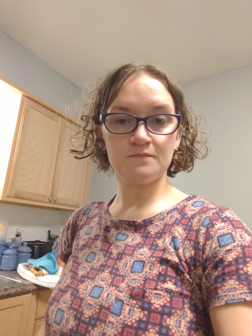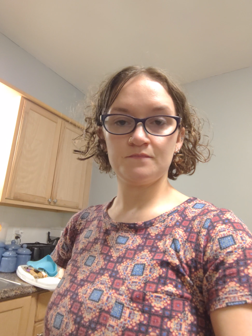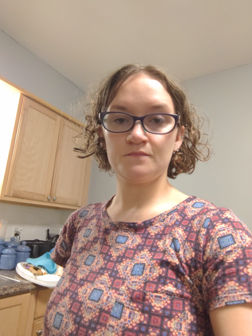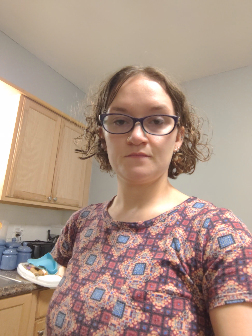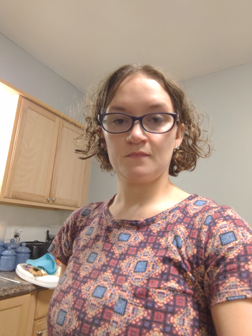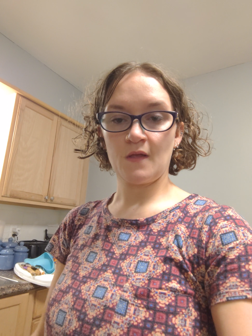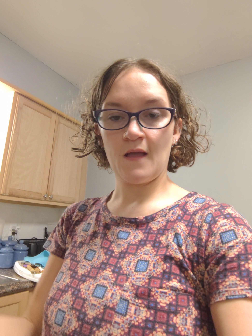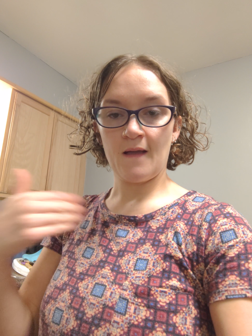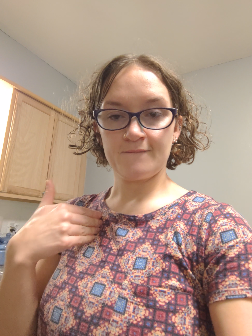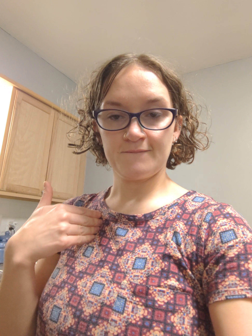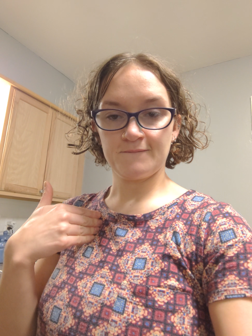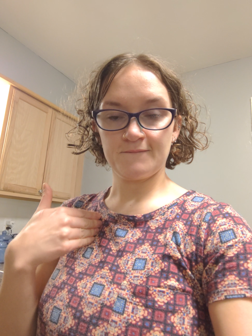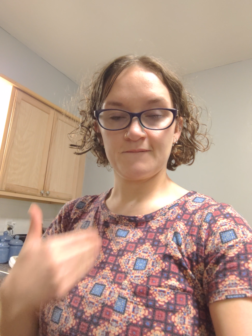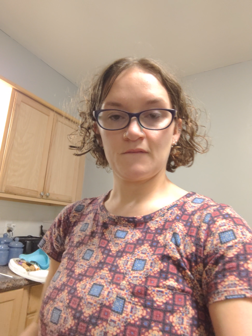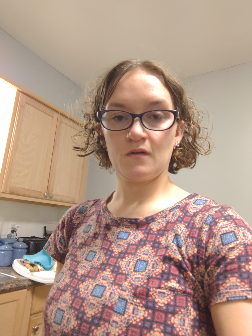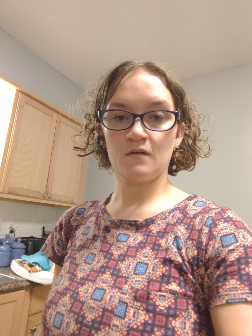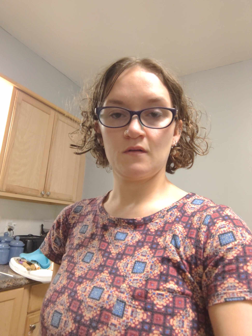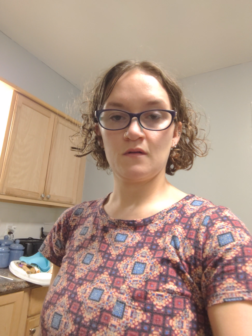have